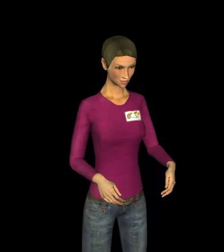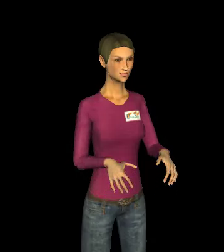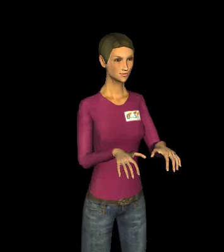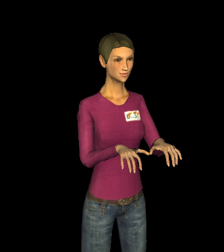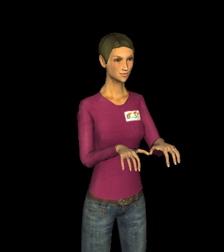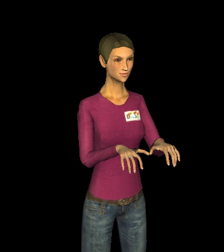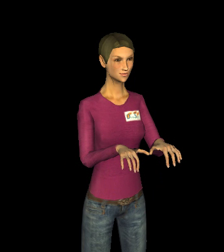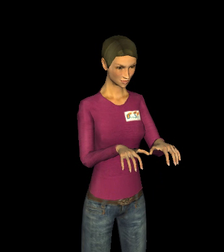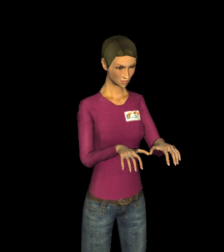يكتب على الآلة الكاتبة